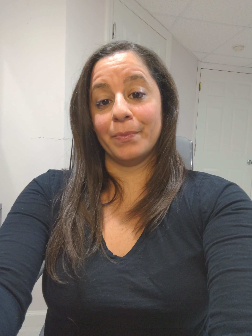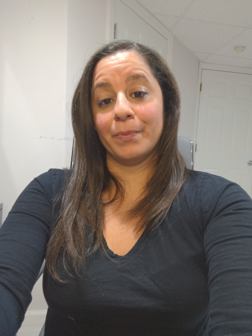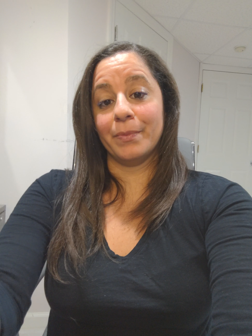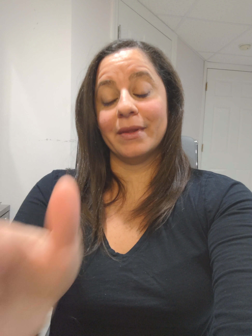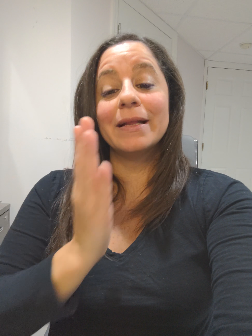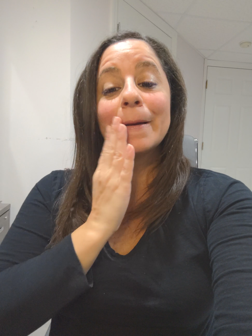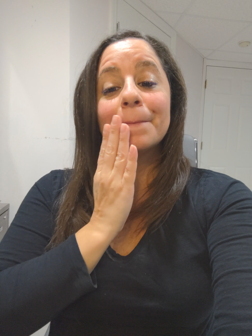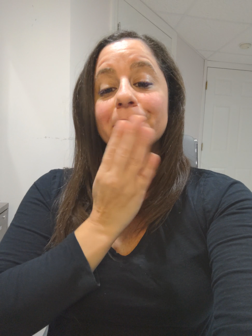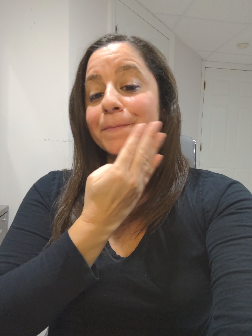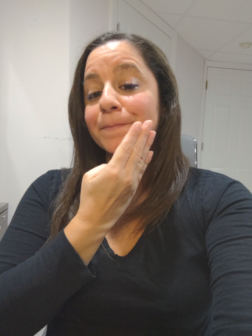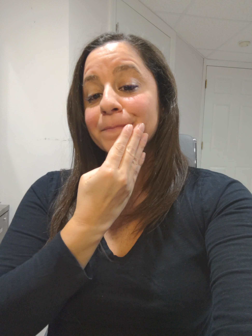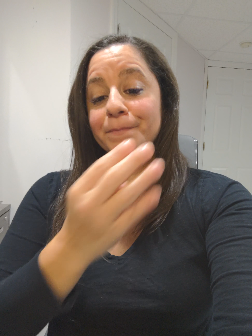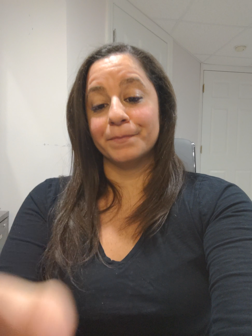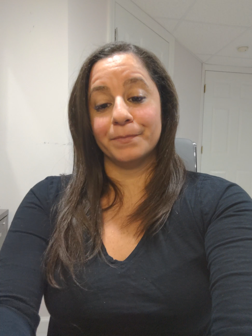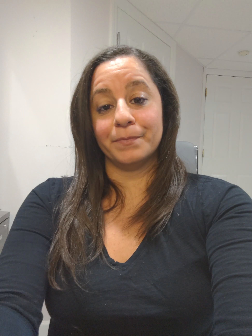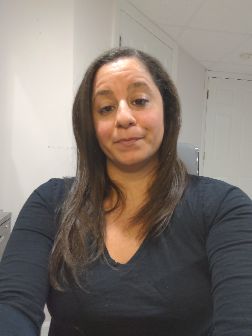napkin